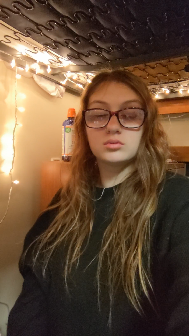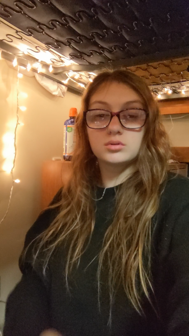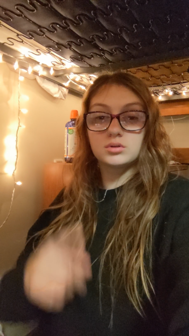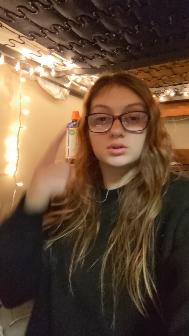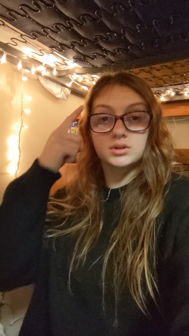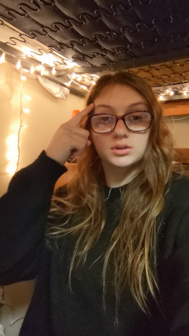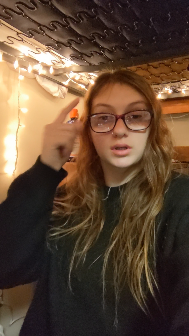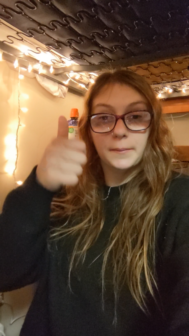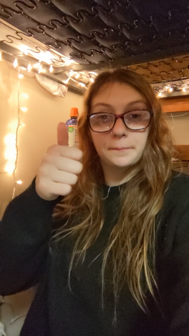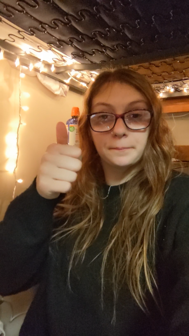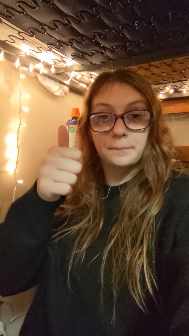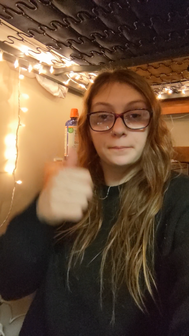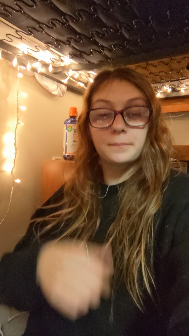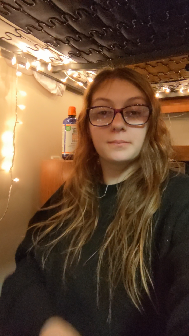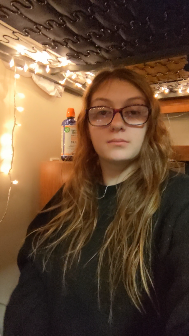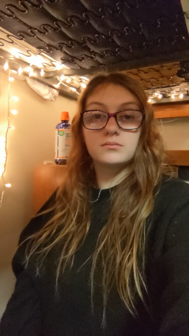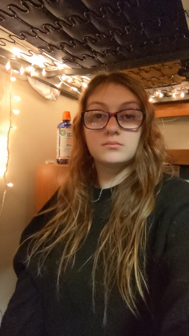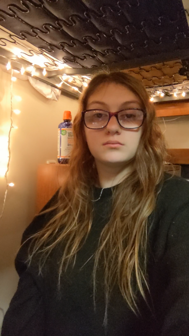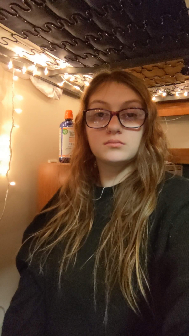dime